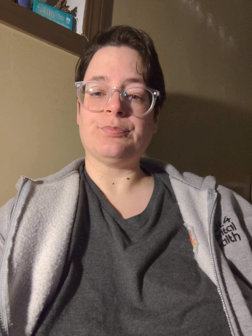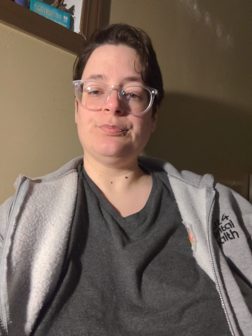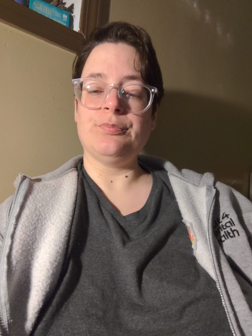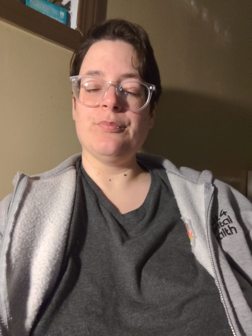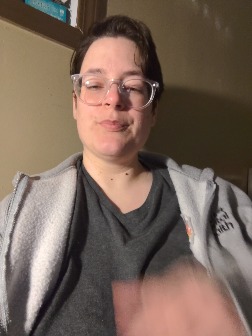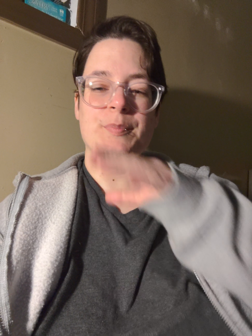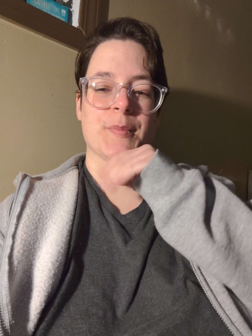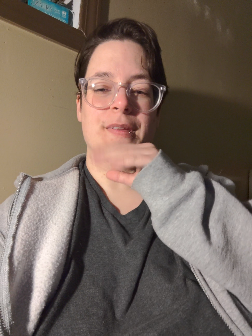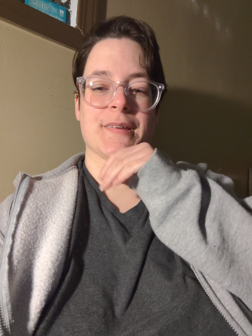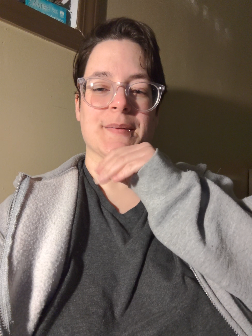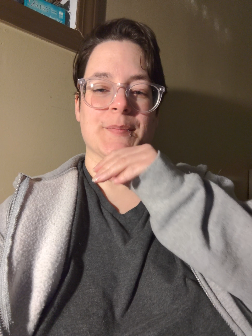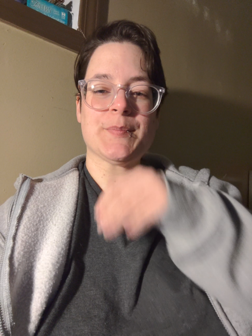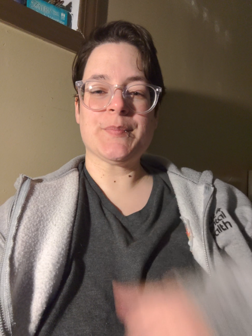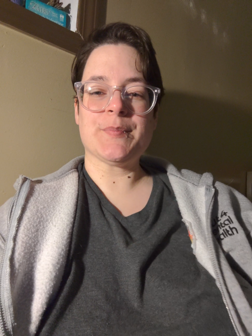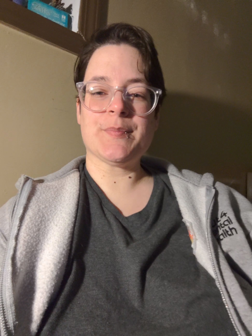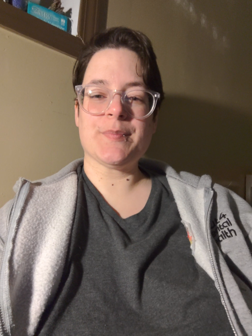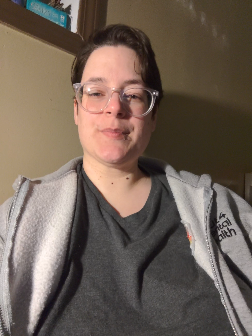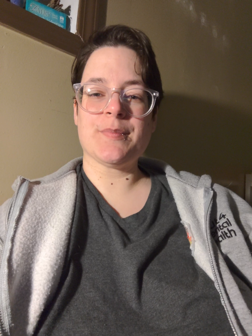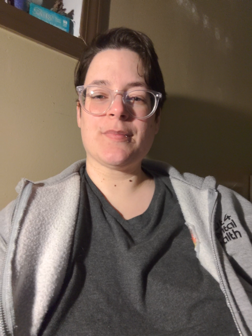pig